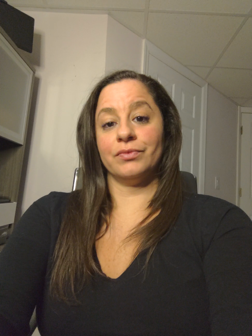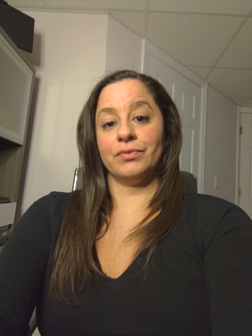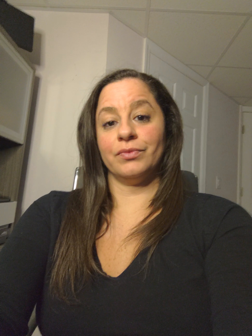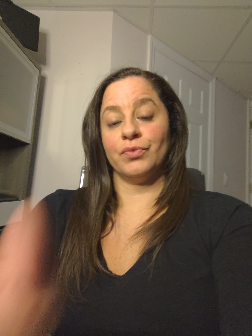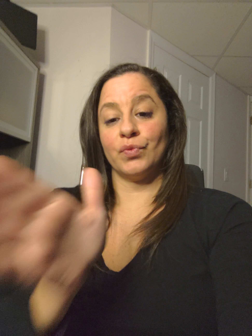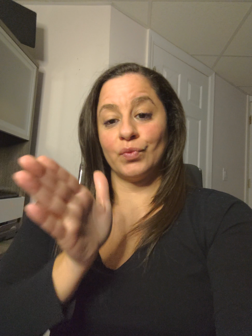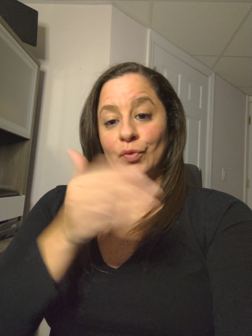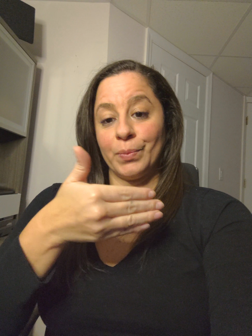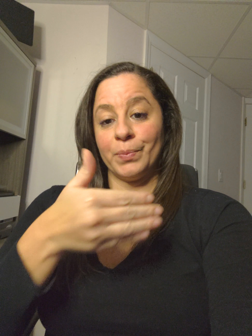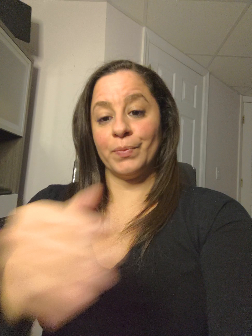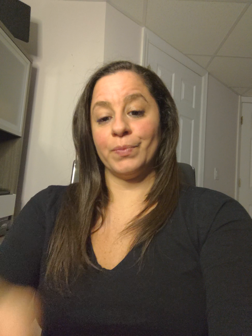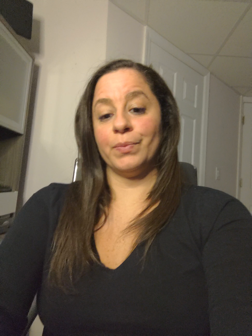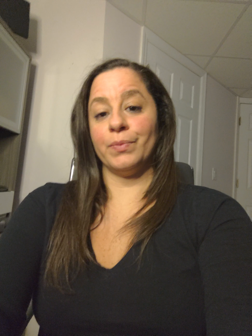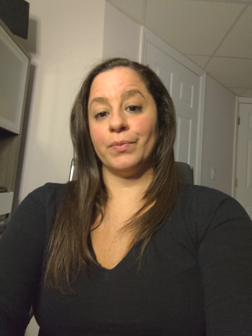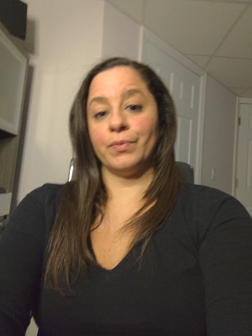room